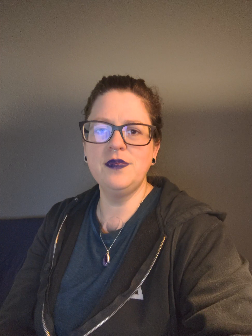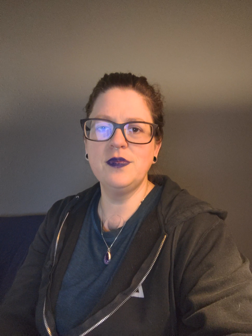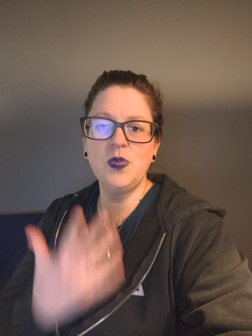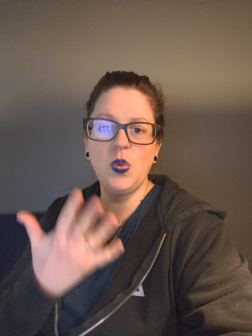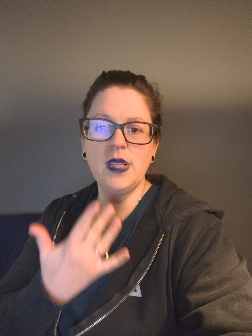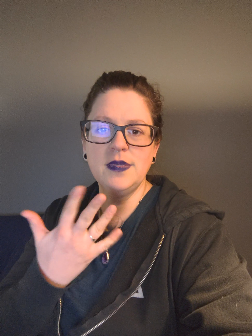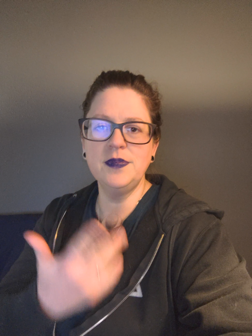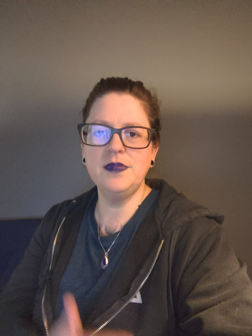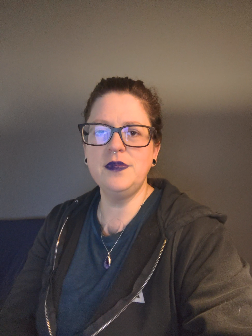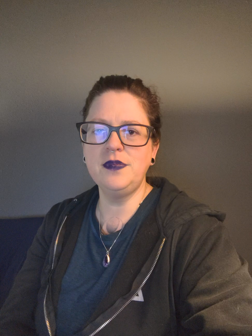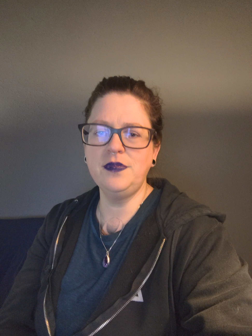wait